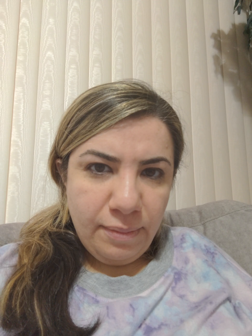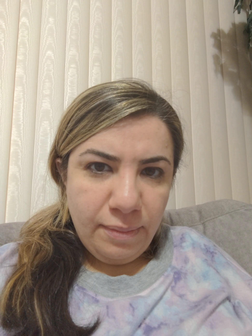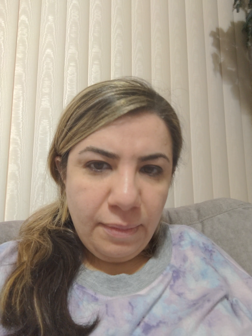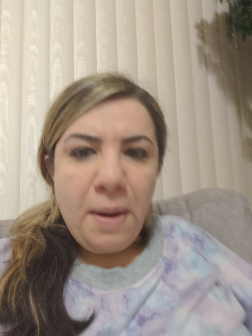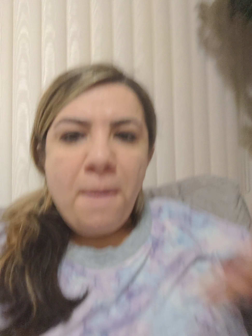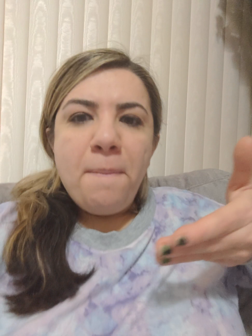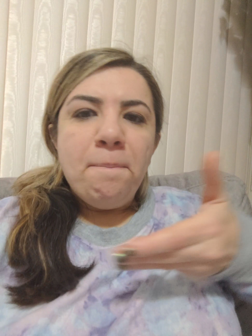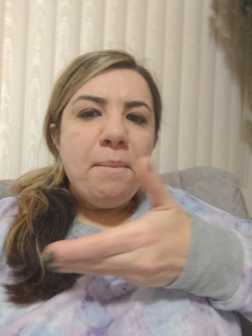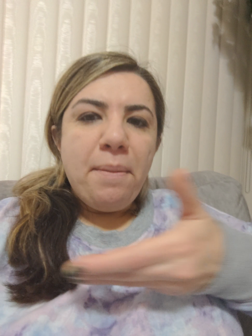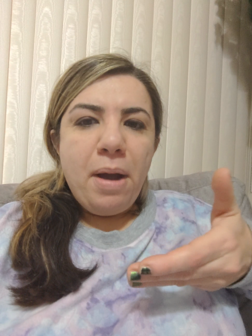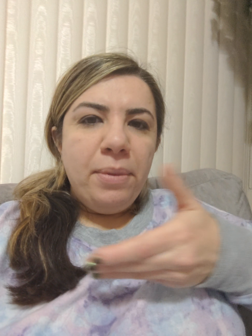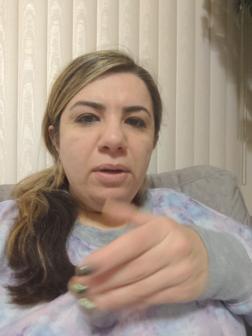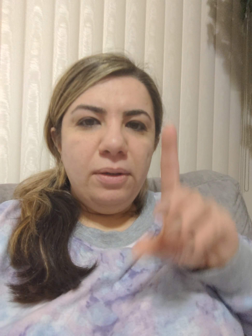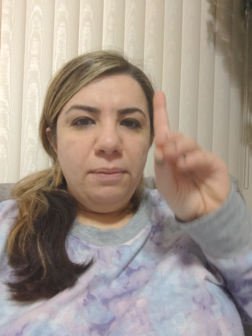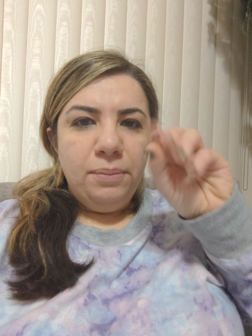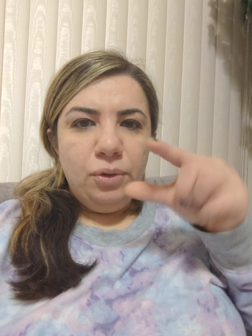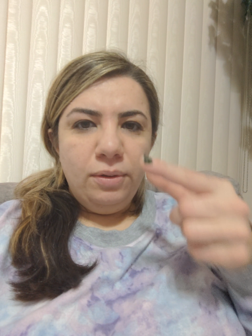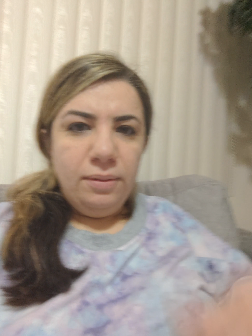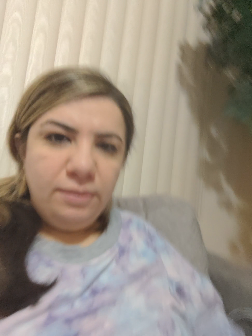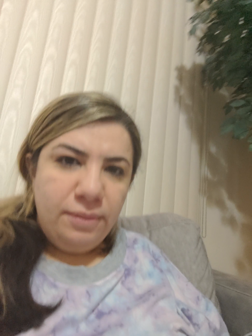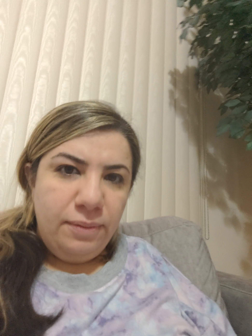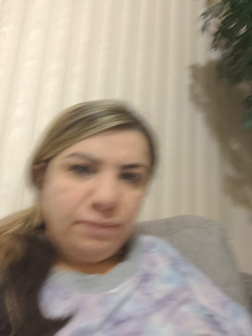puppy